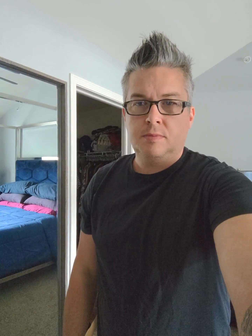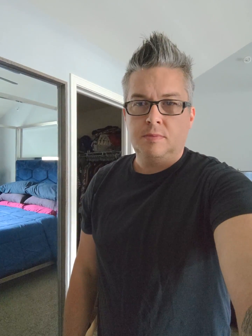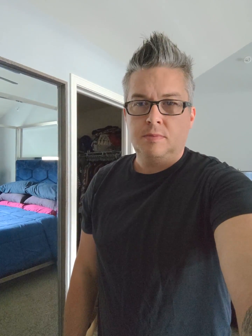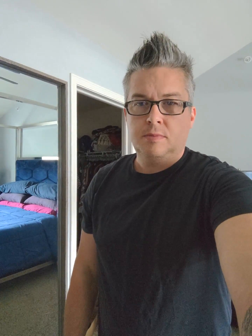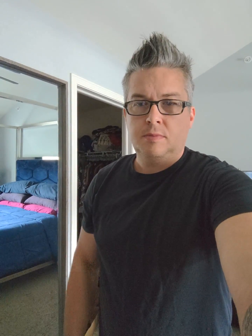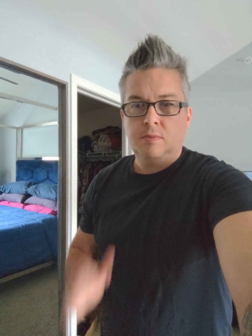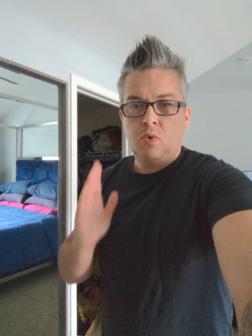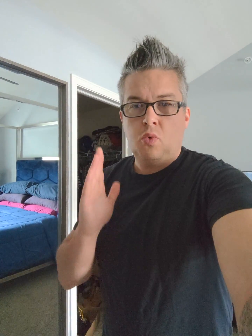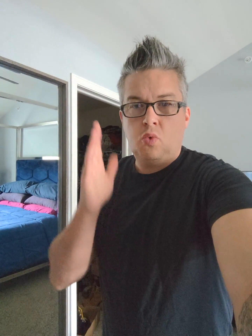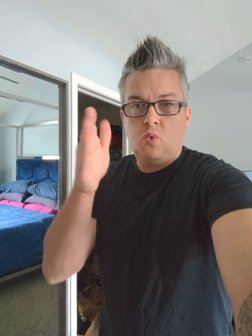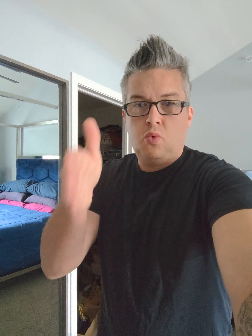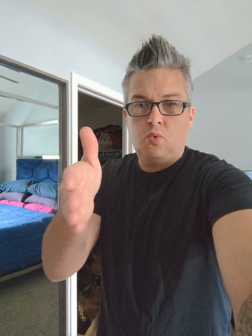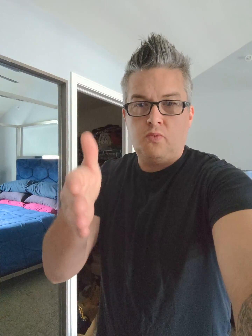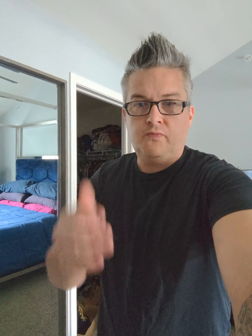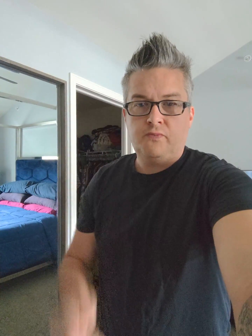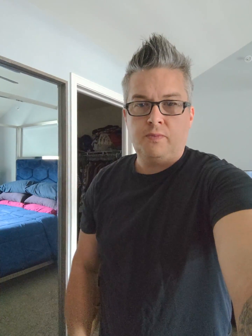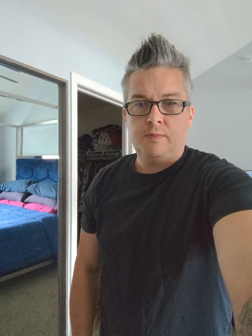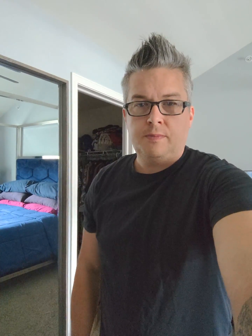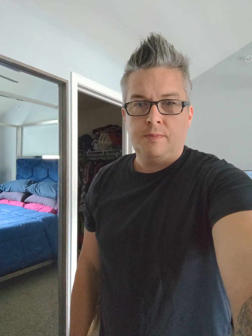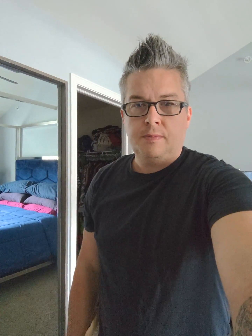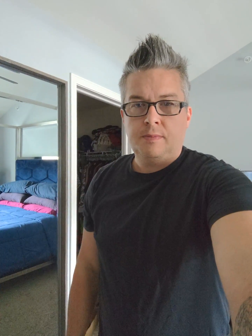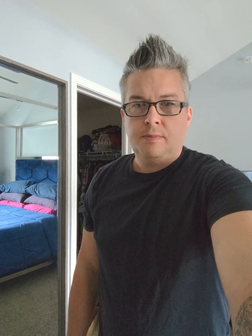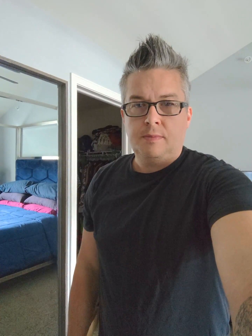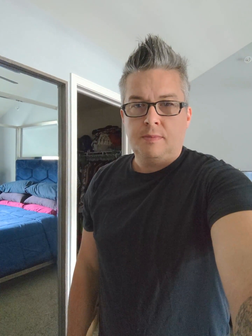over